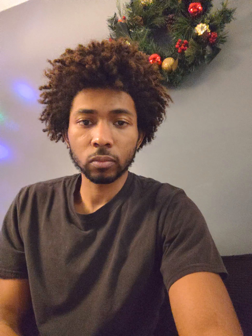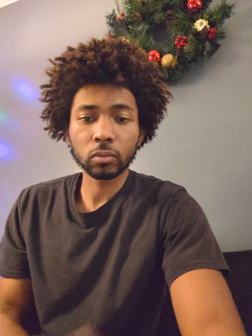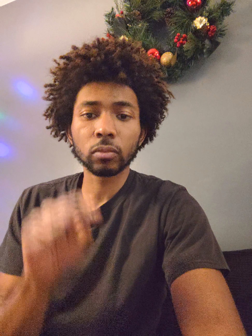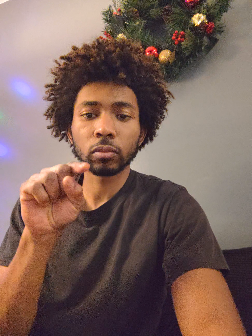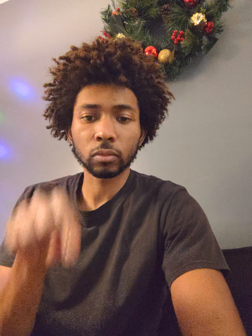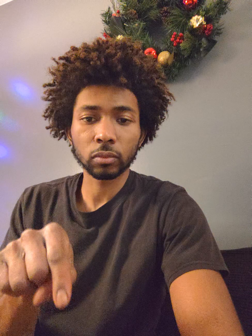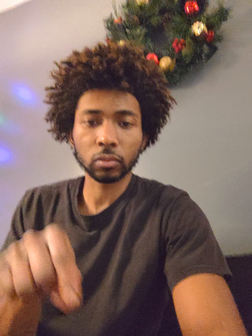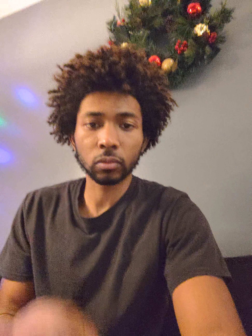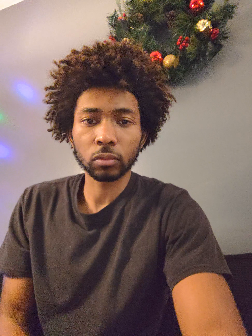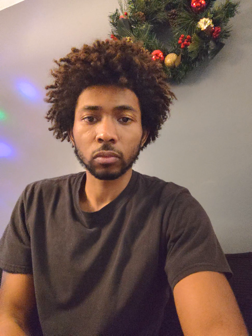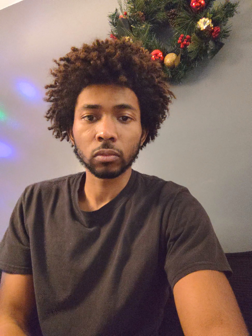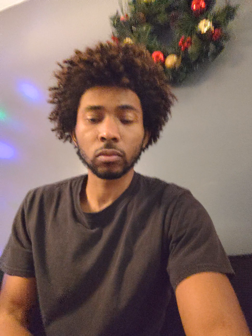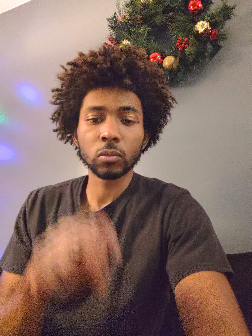there